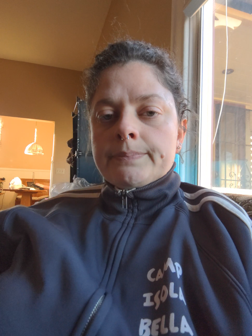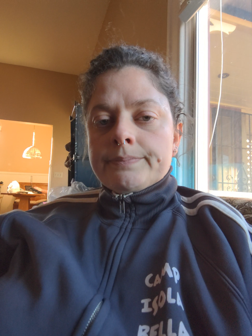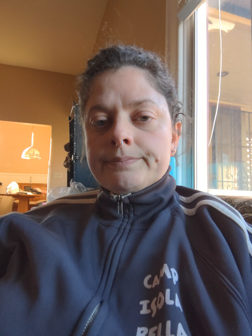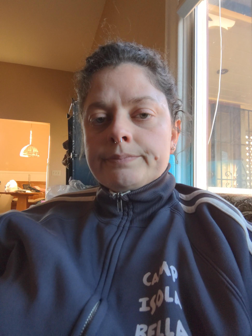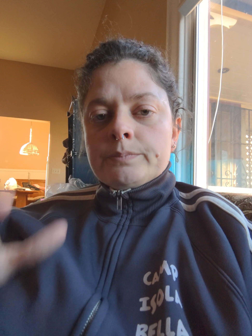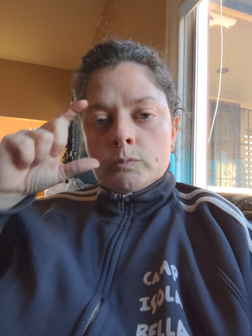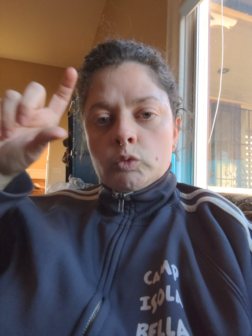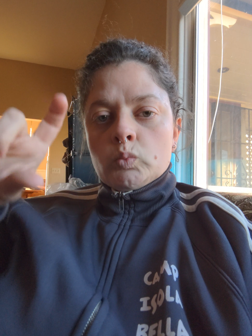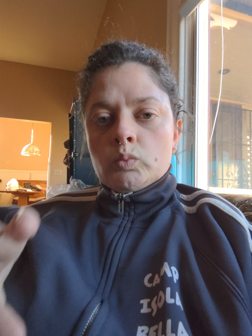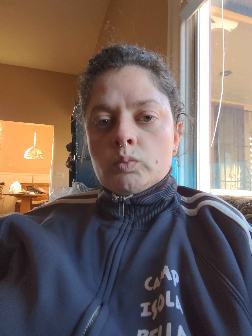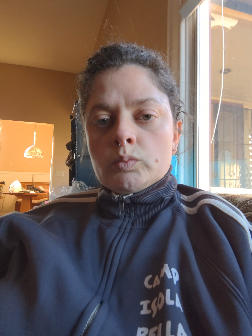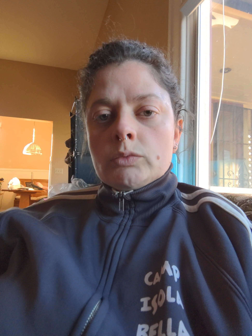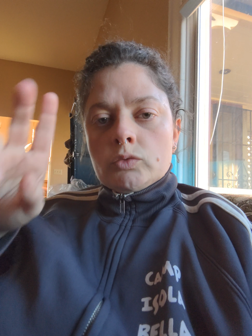moon